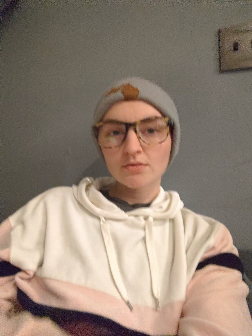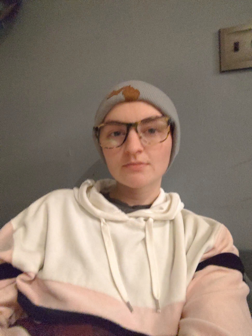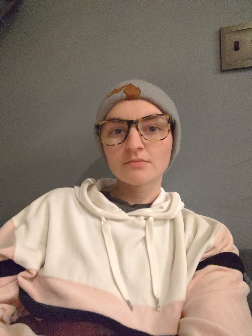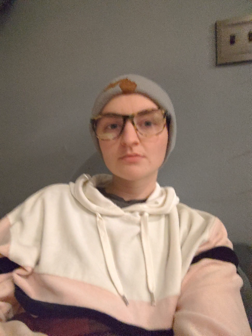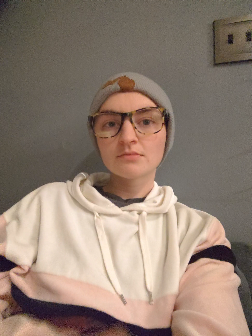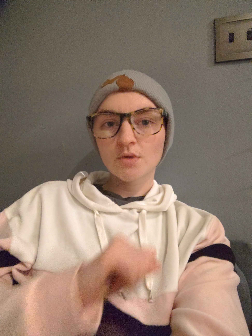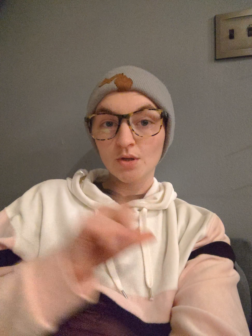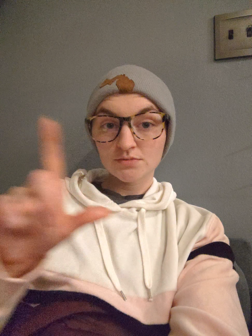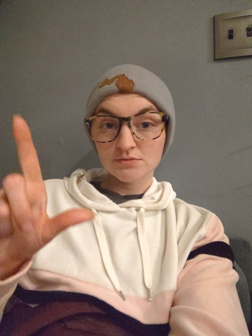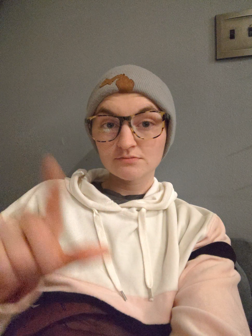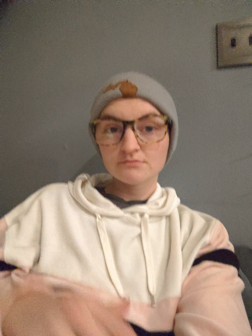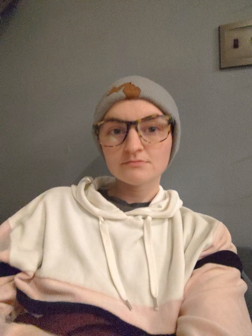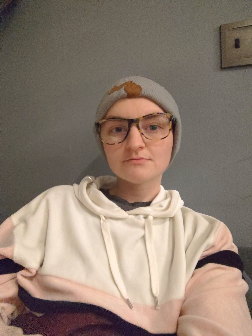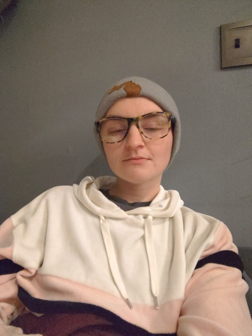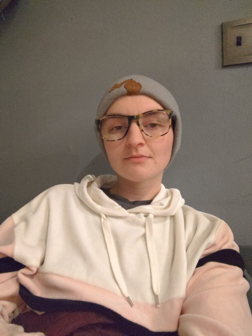all